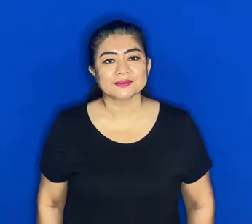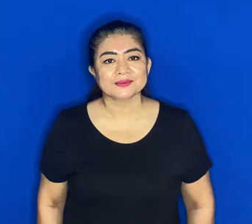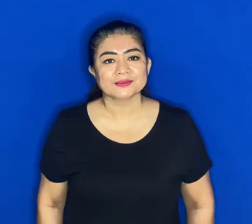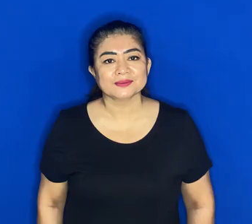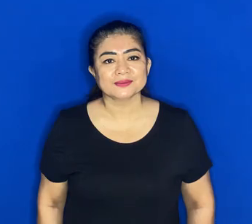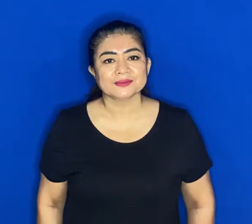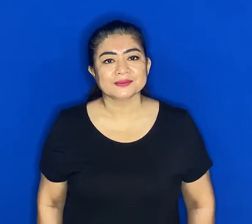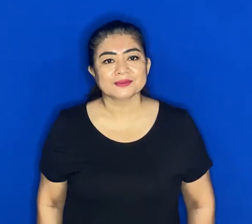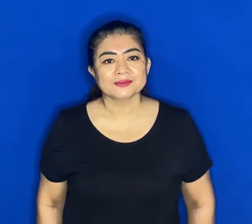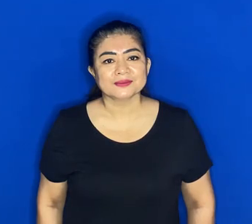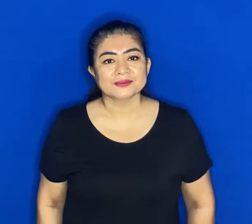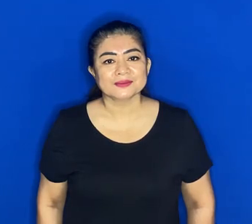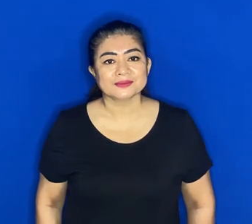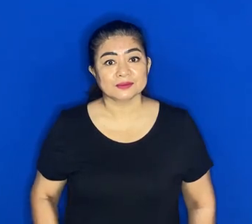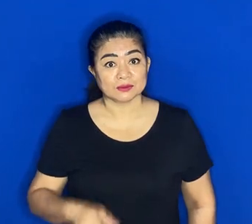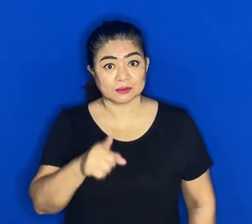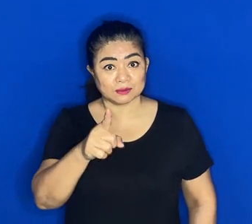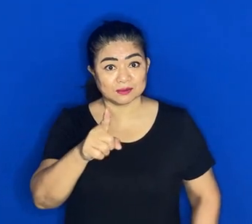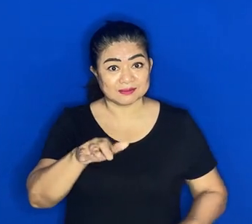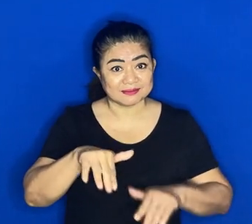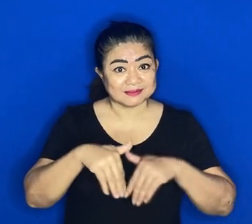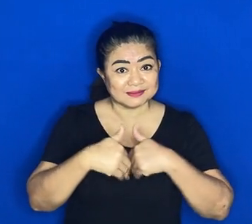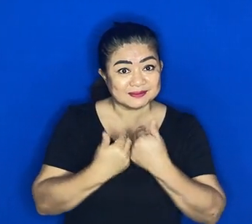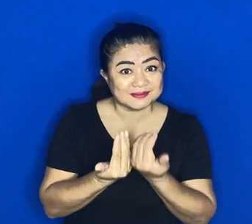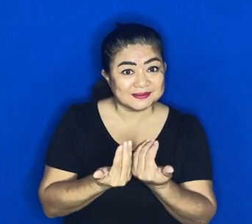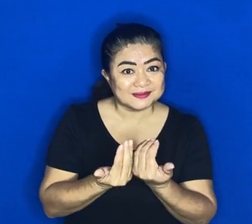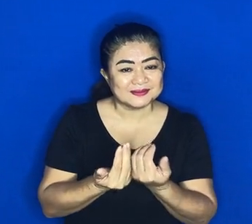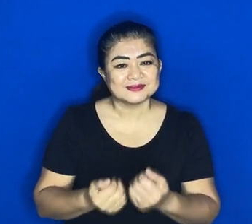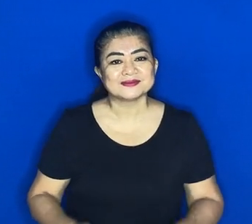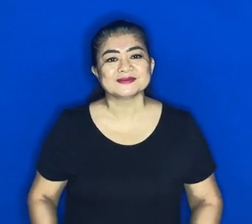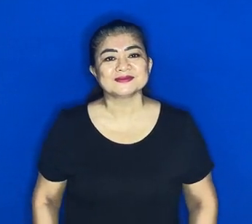how are you